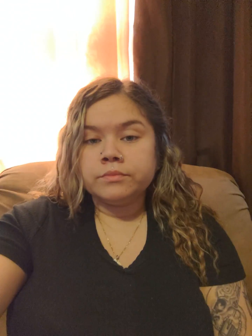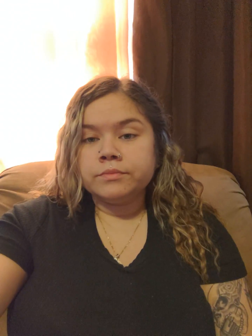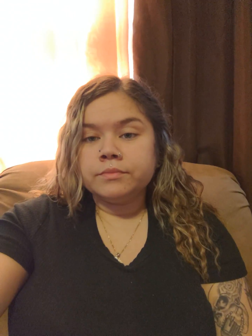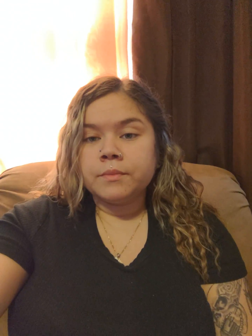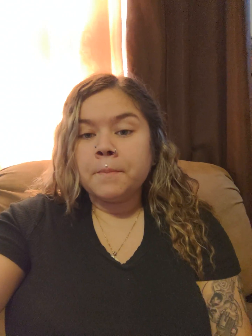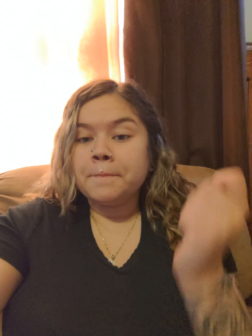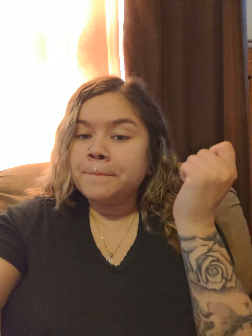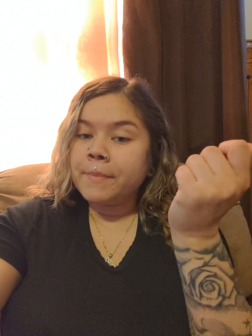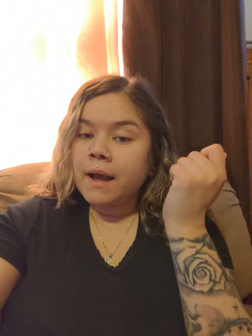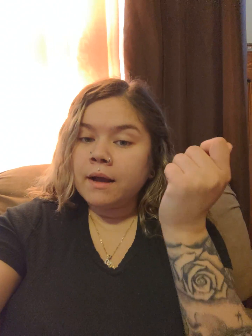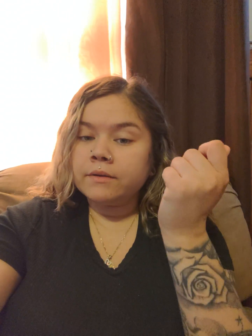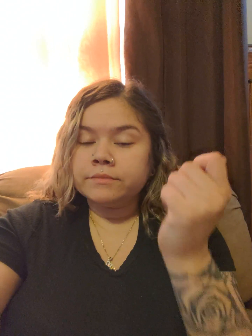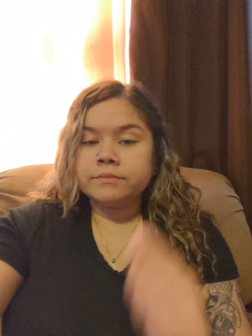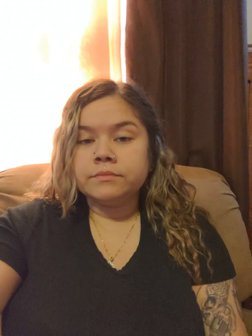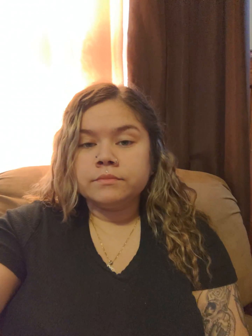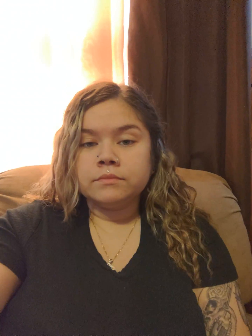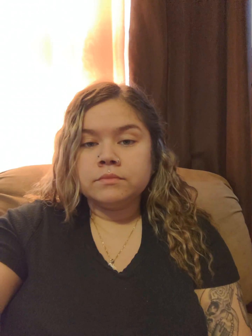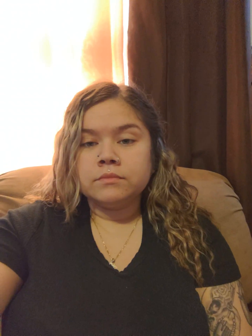bat